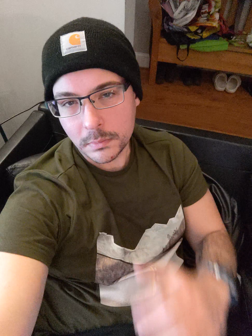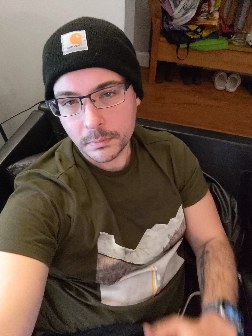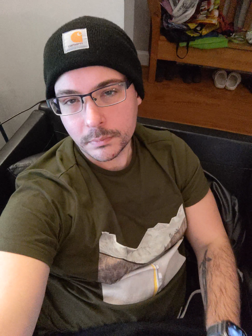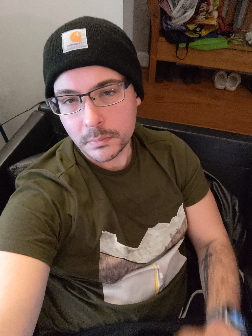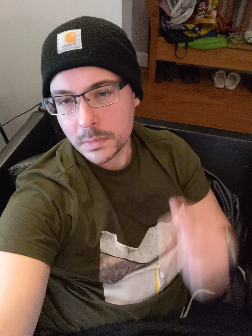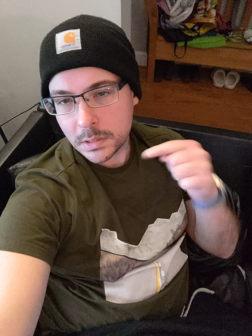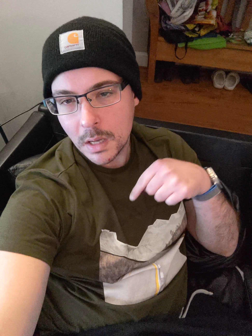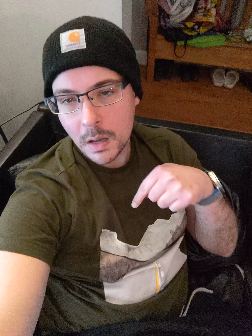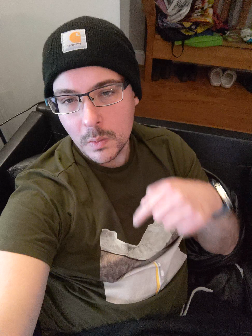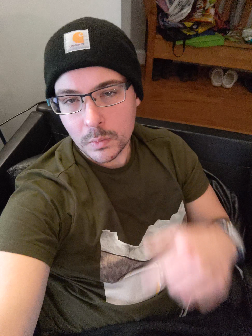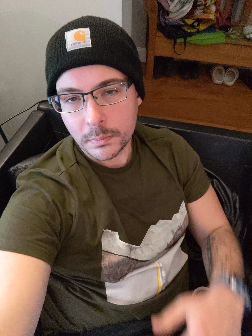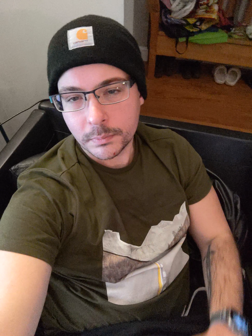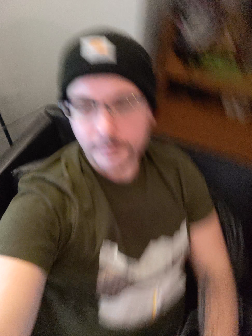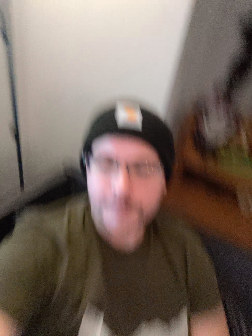down